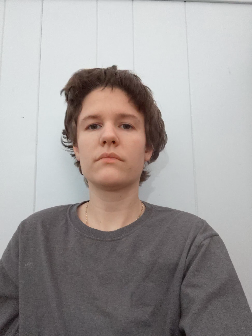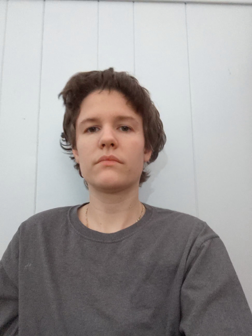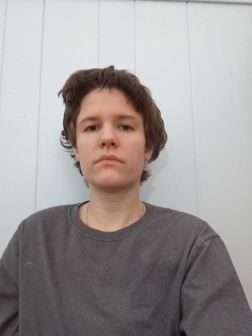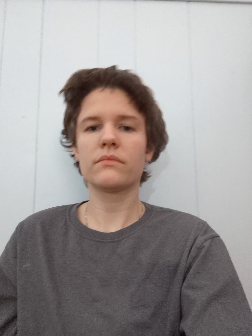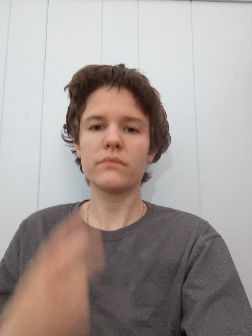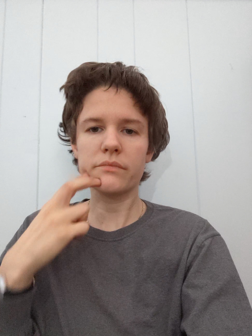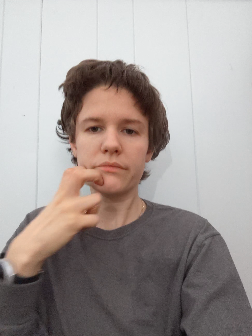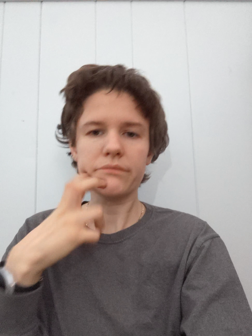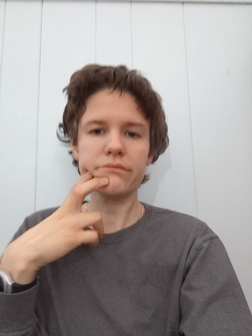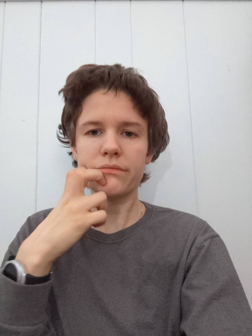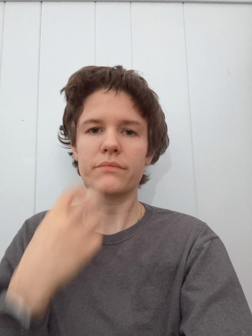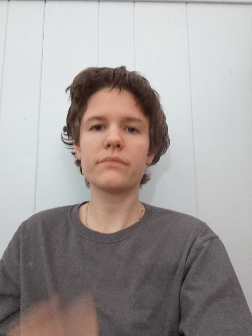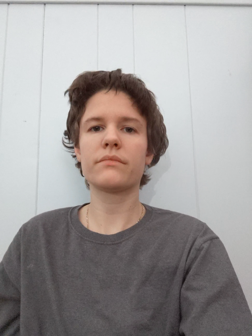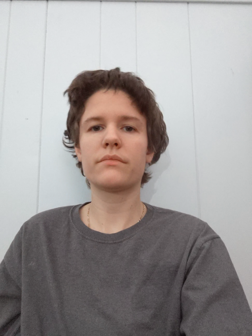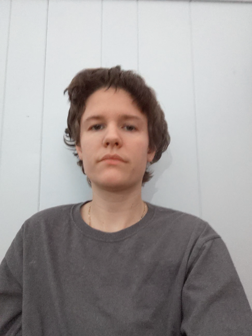gum